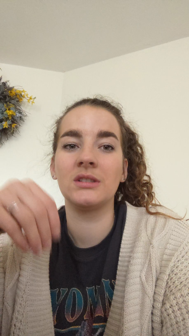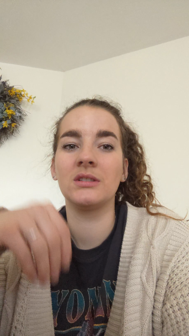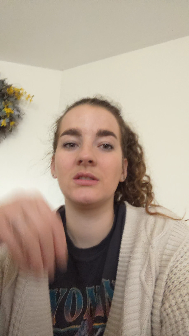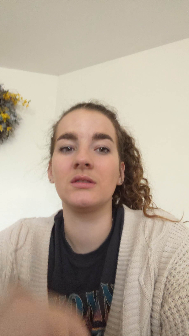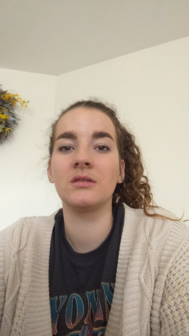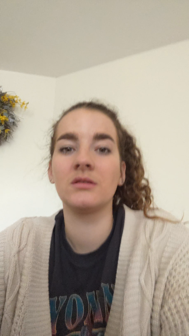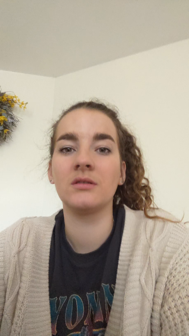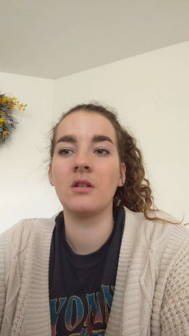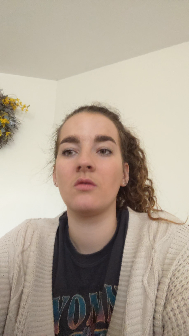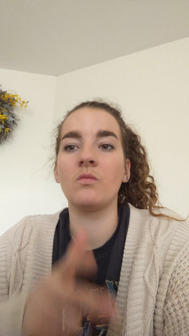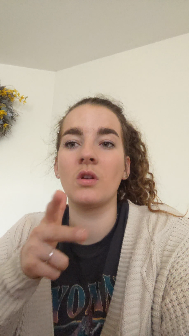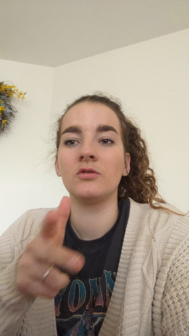garage